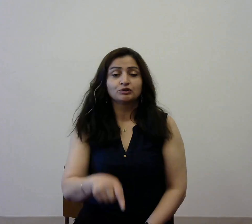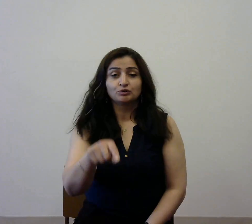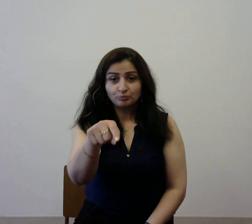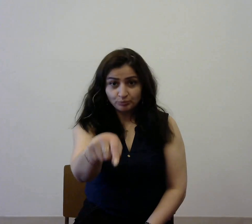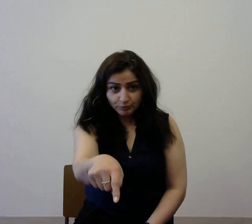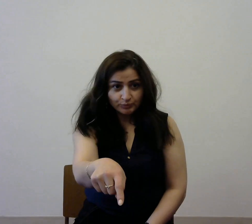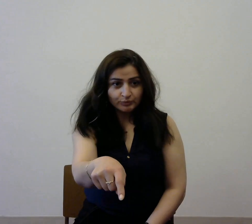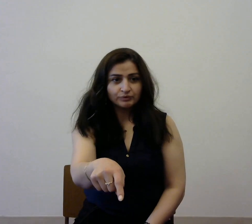bu